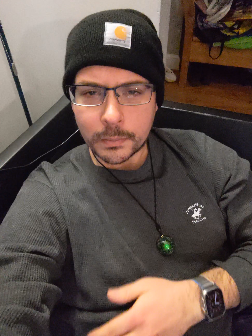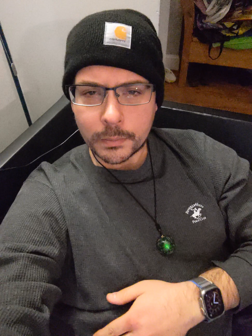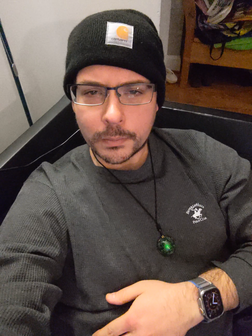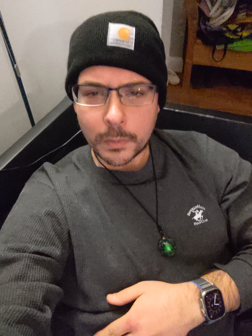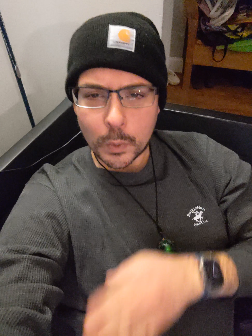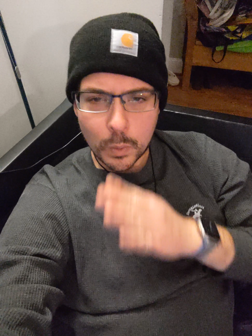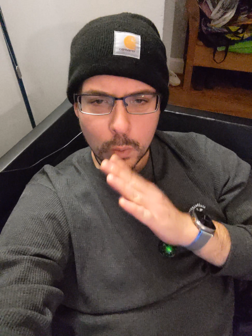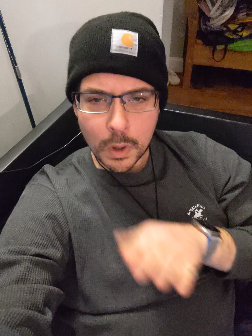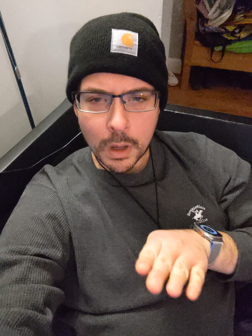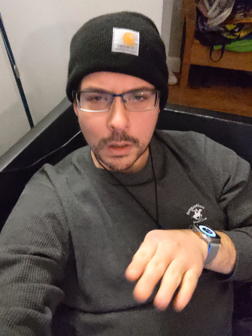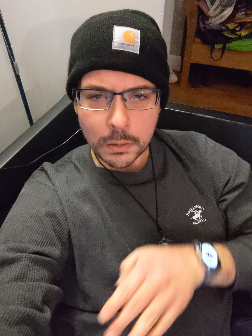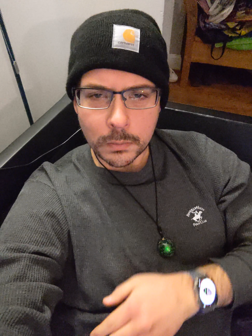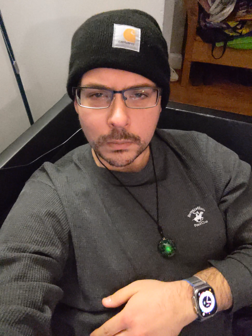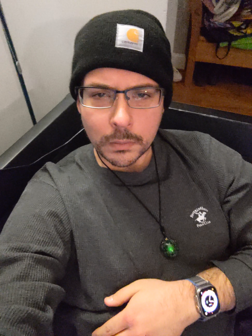quiet